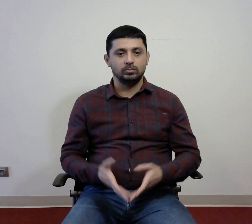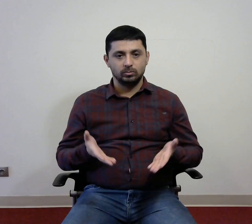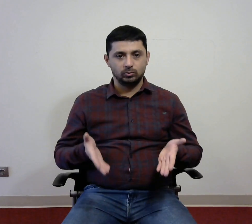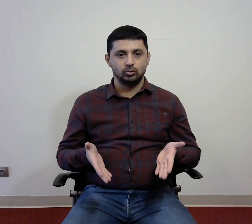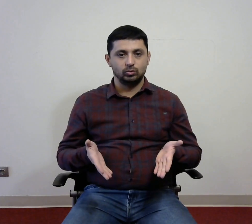burda